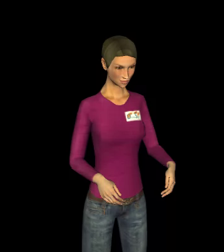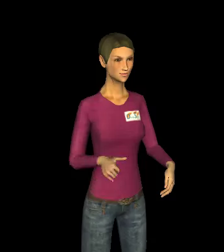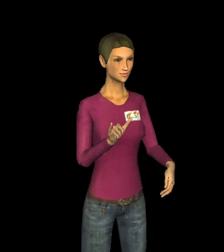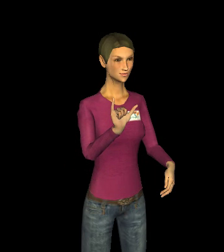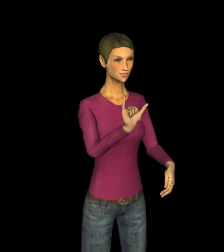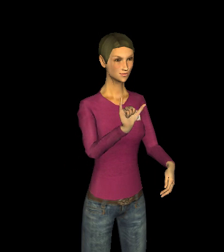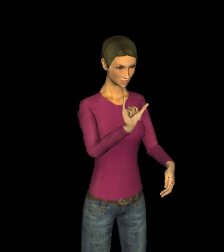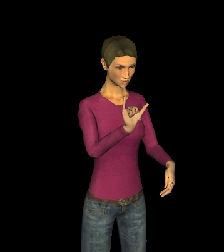من